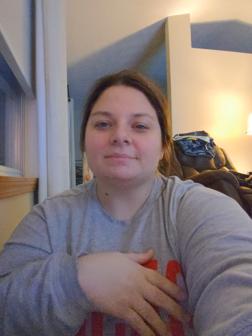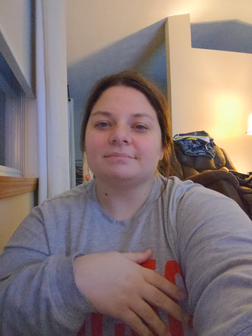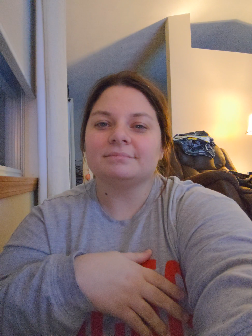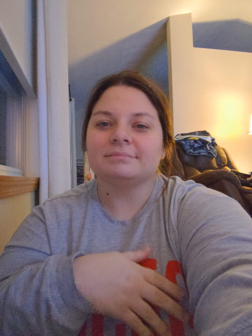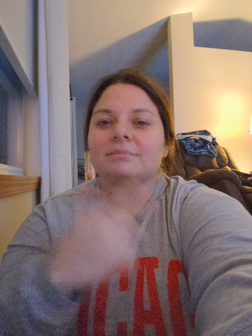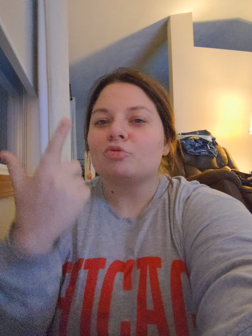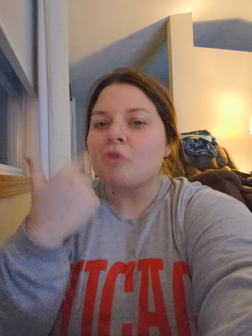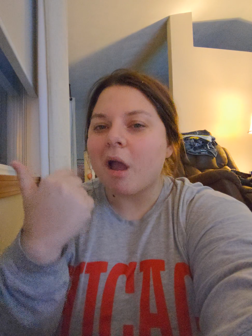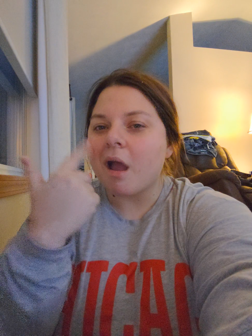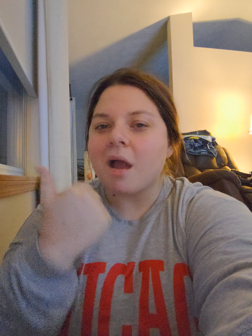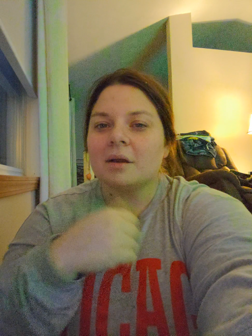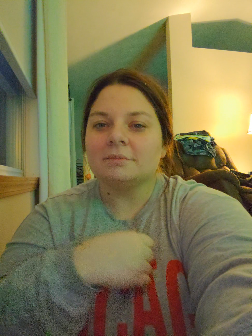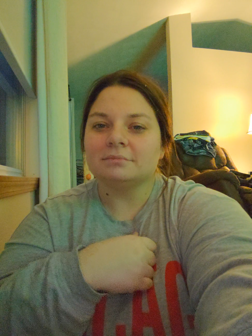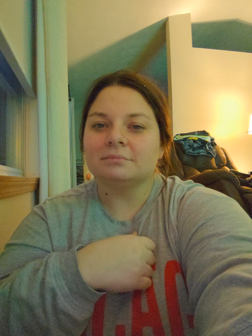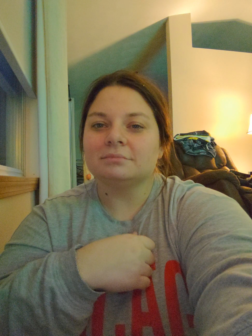cry